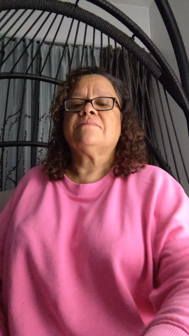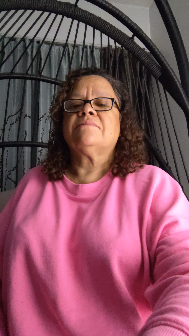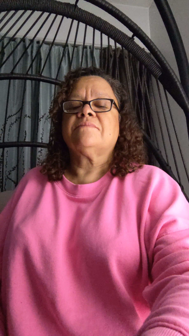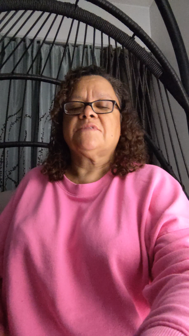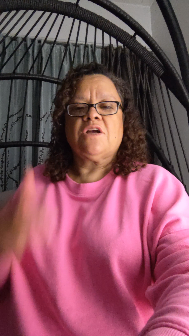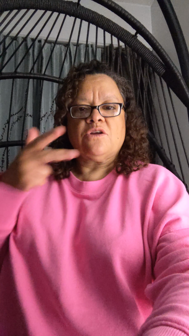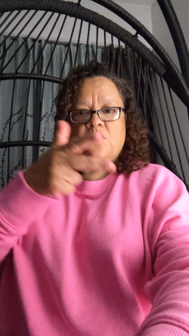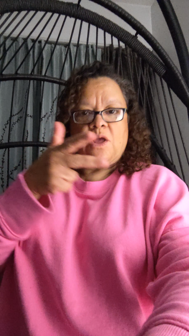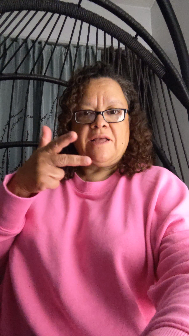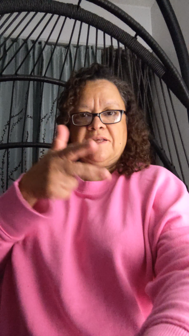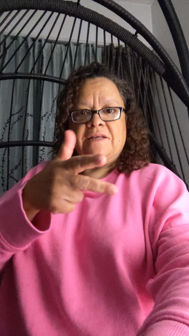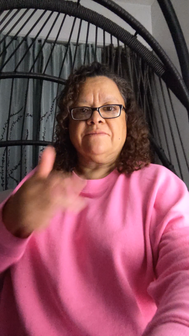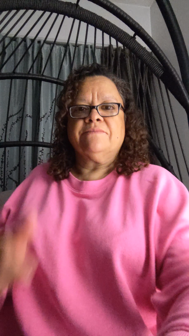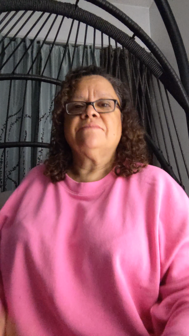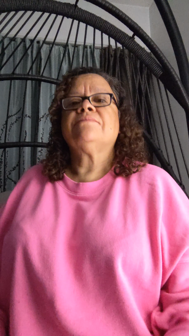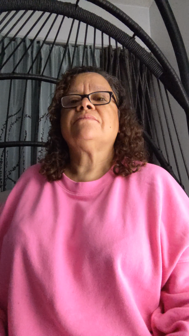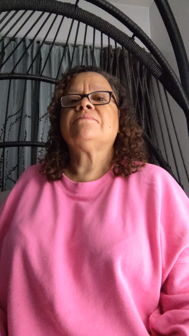garage